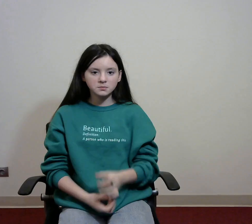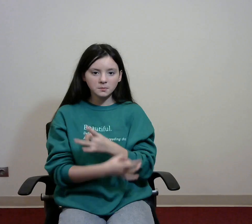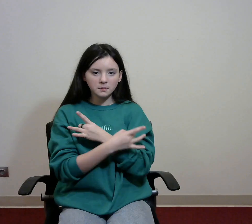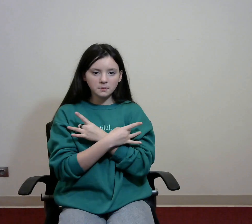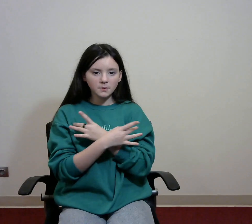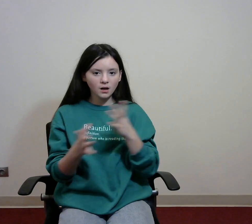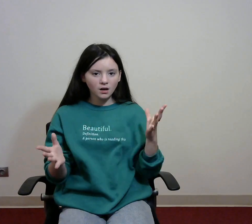bayram